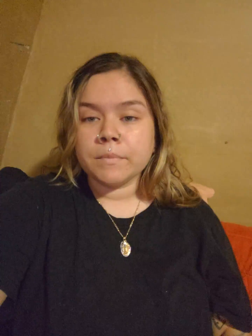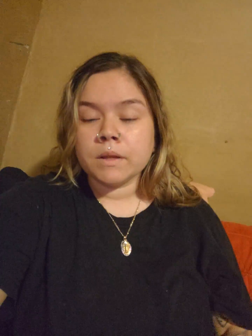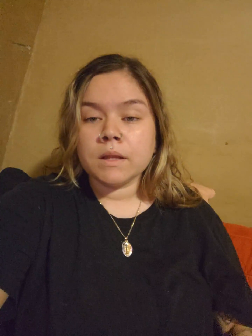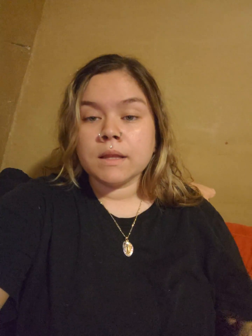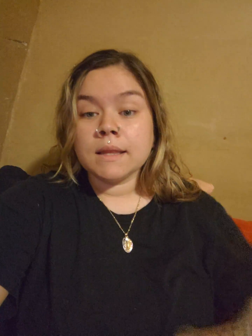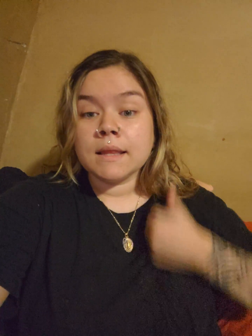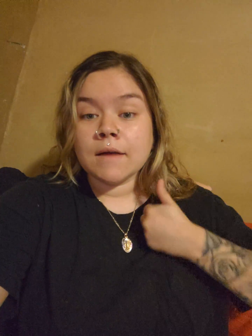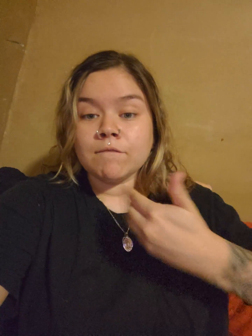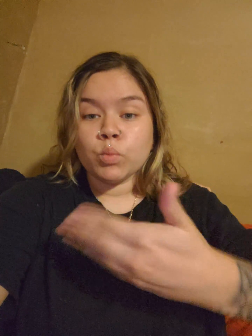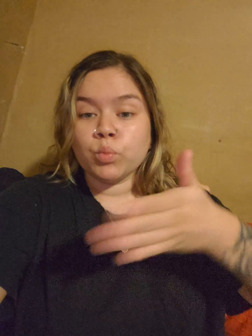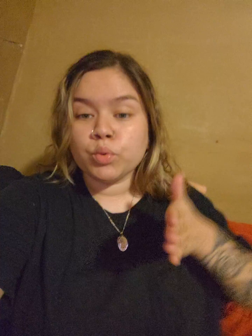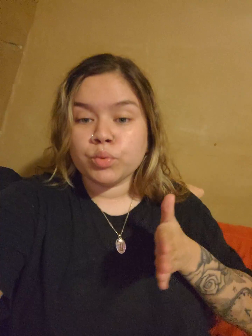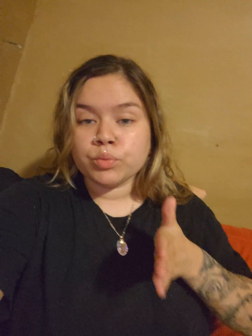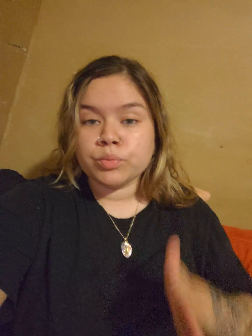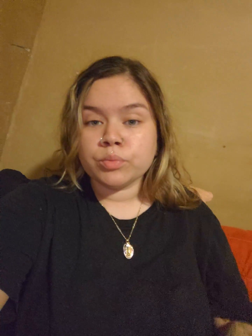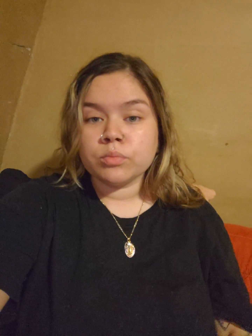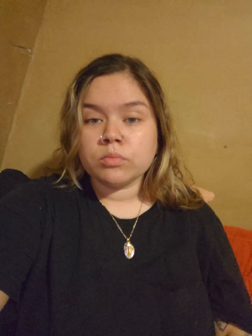living room